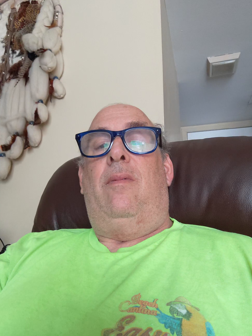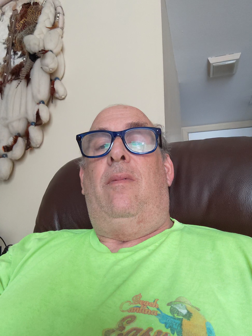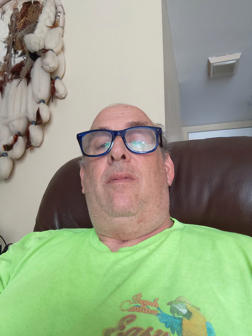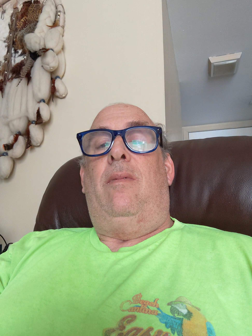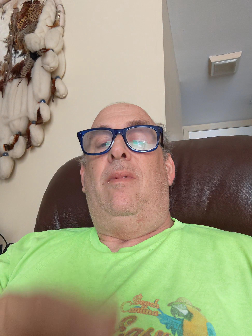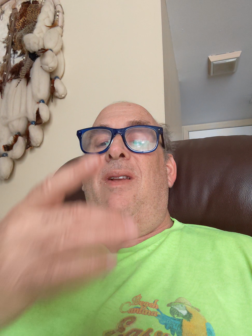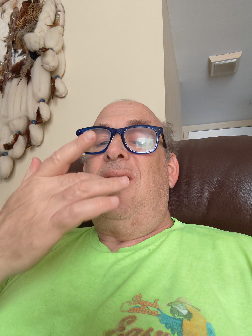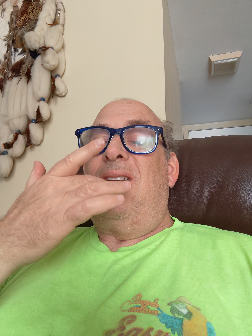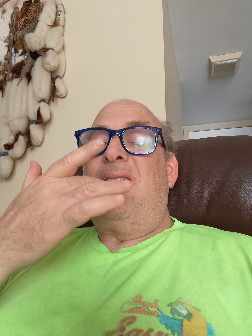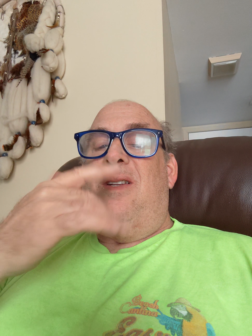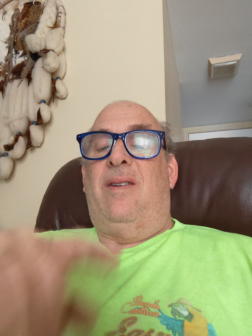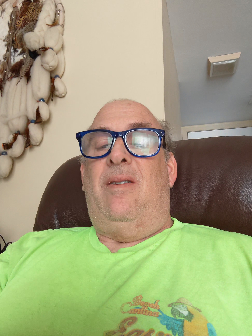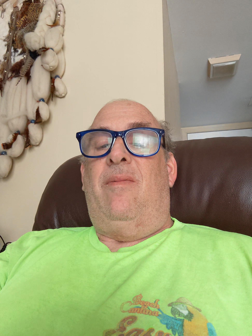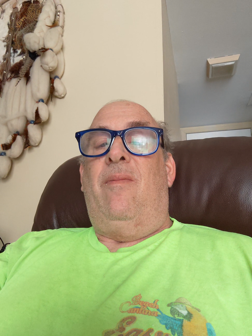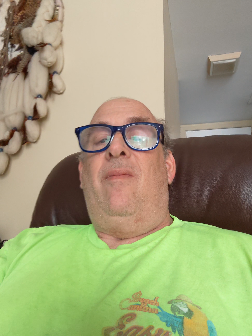taste